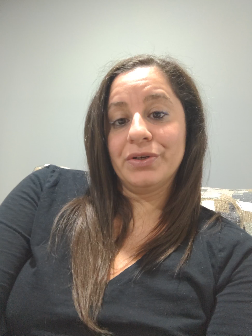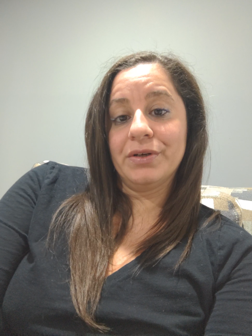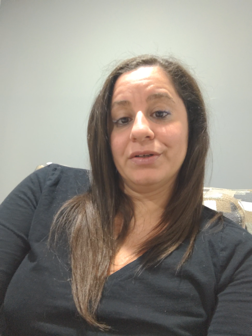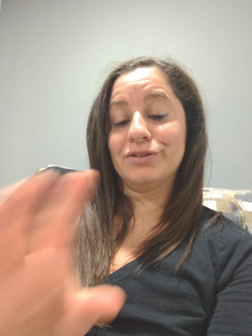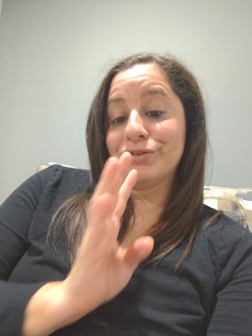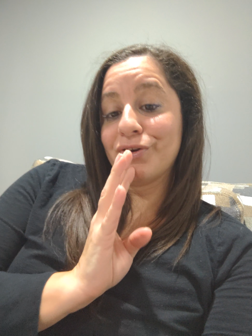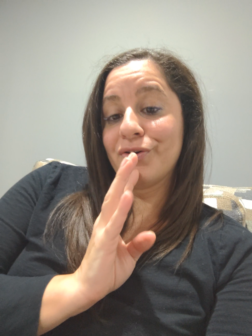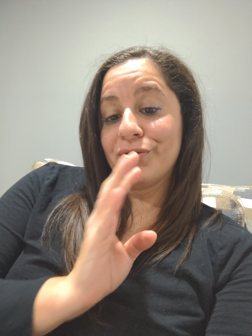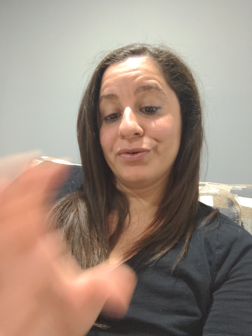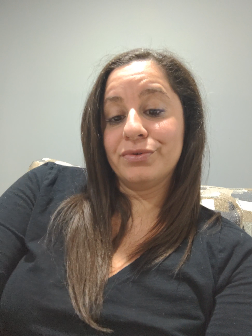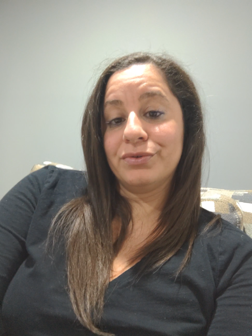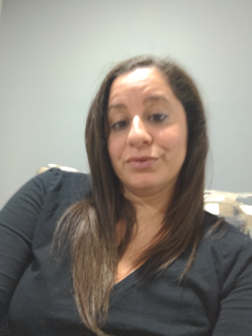talk